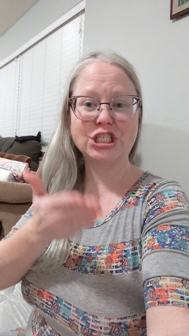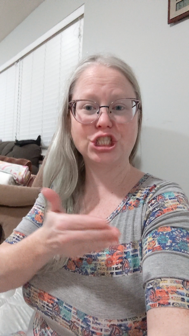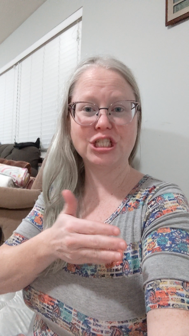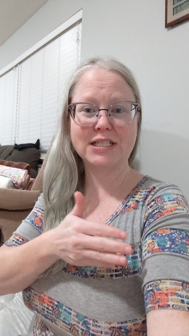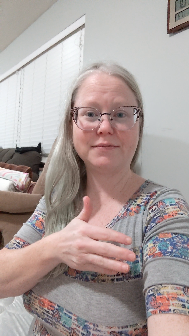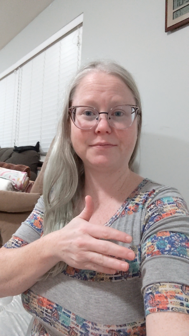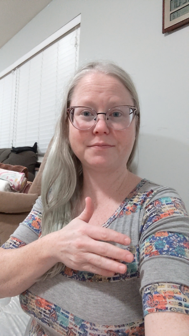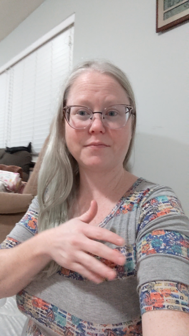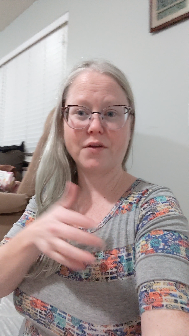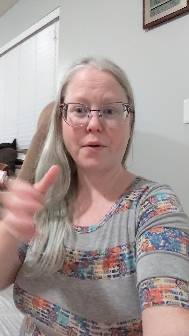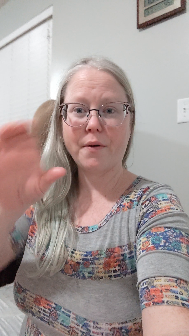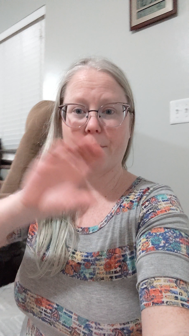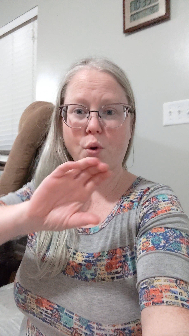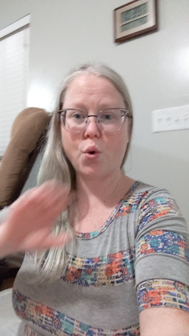pour